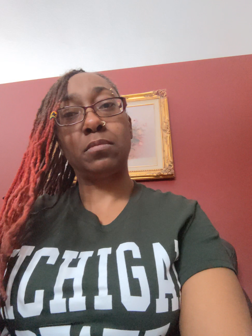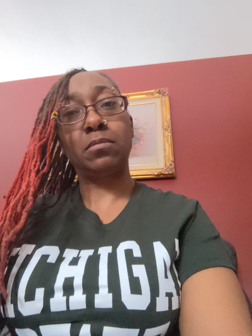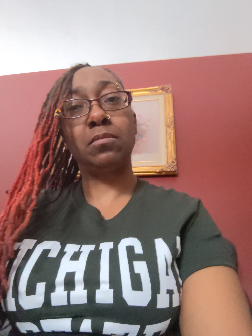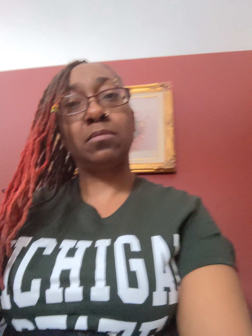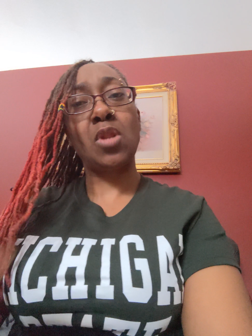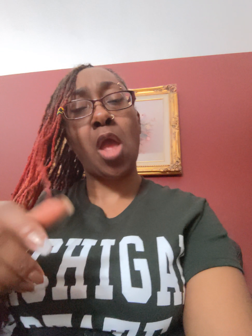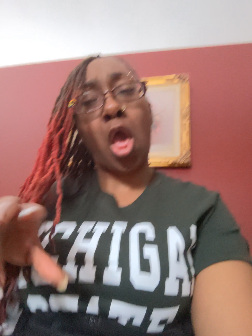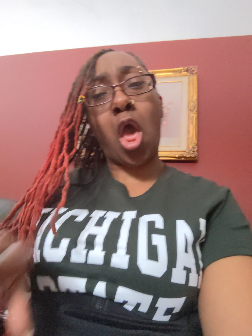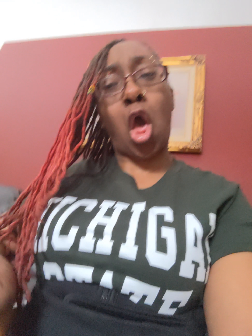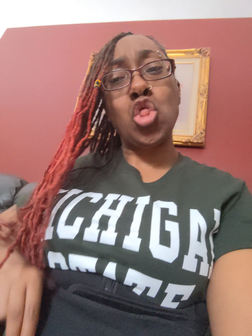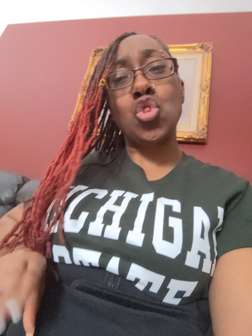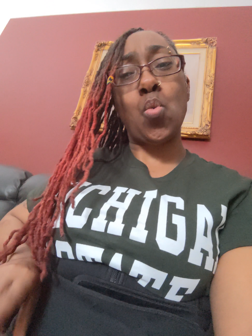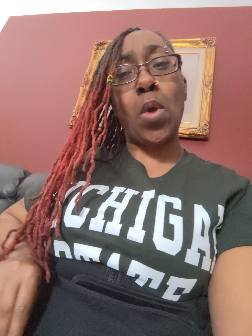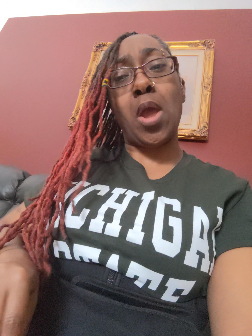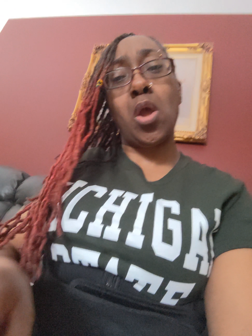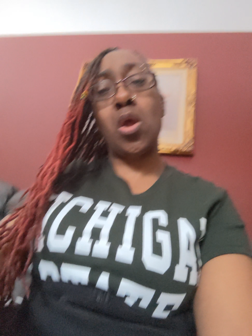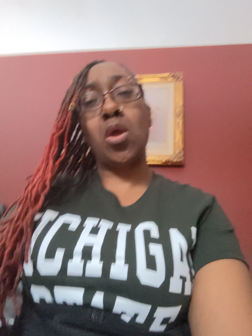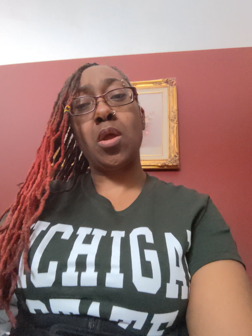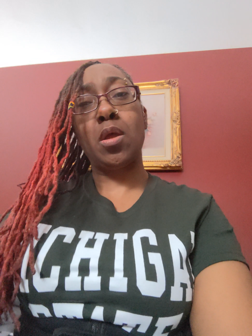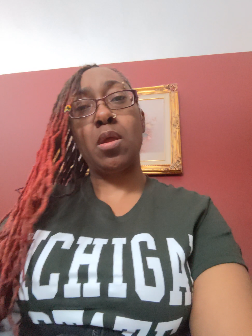underwear